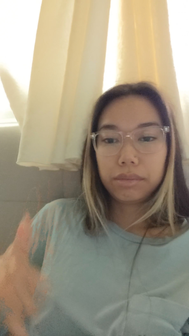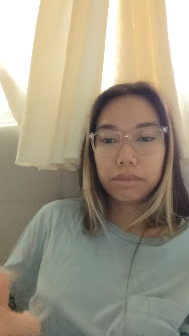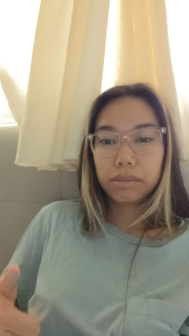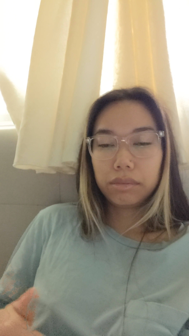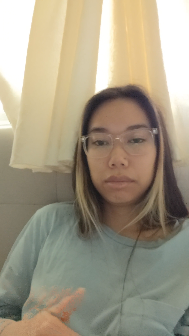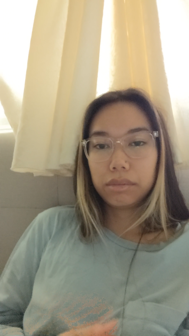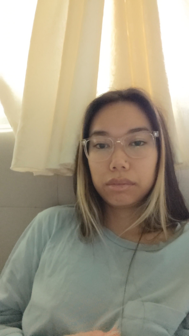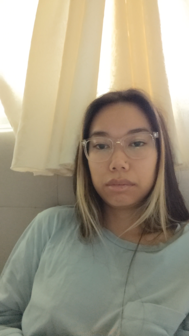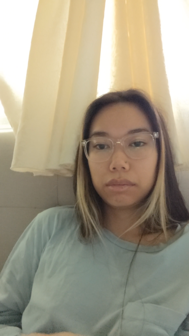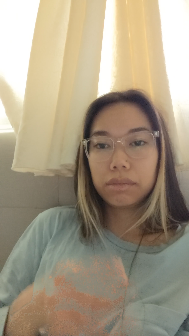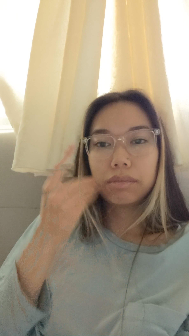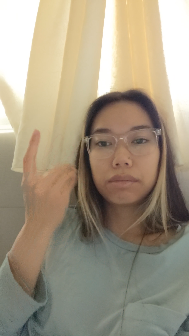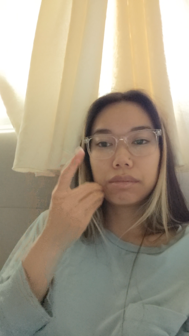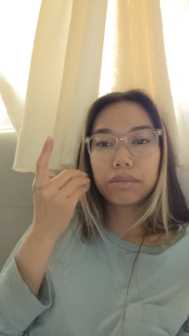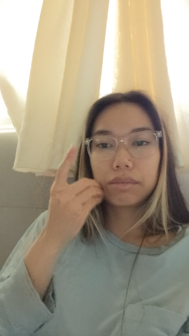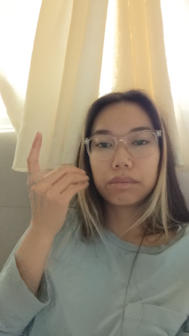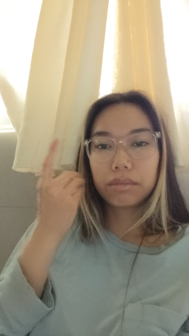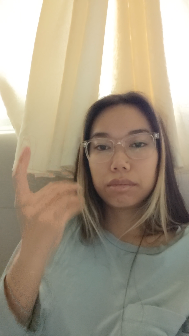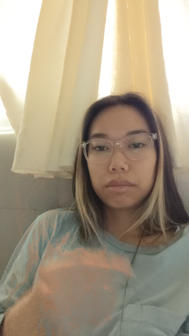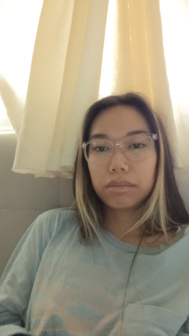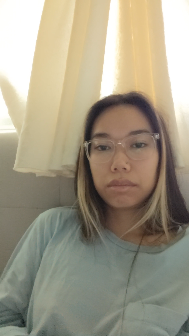dinner